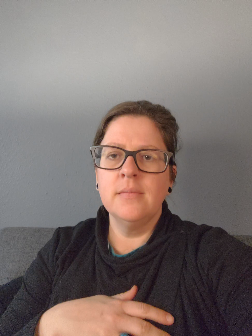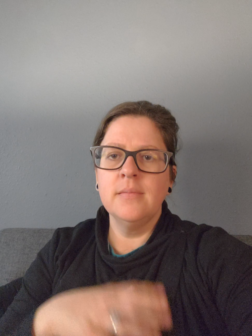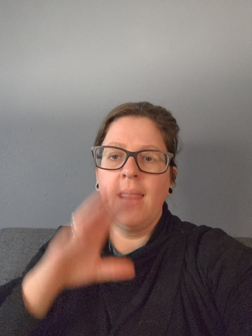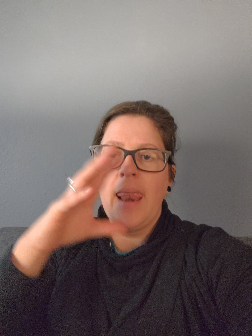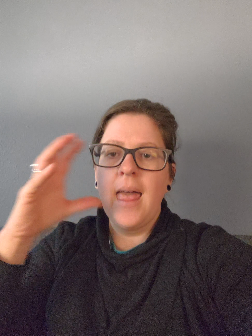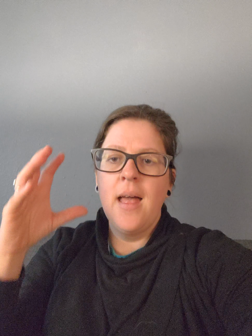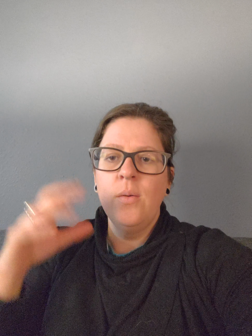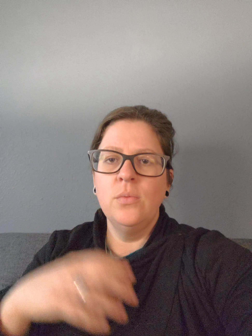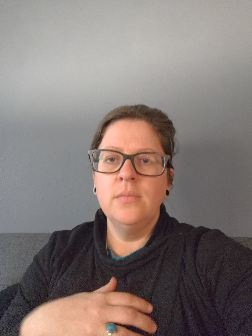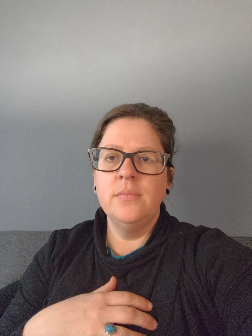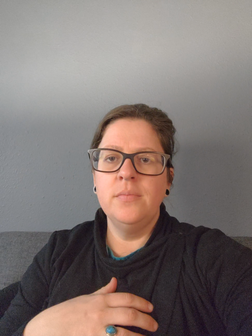cloud